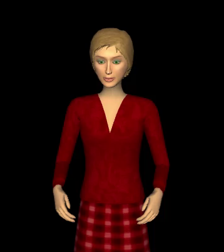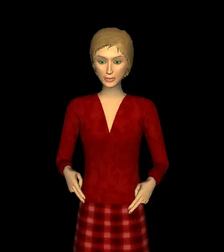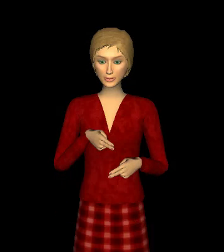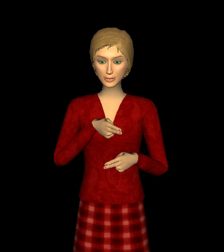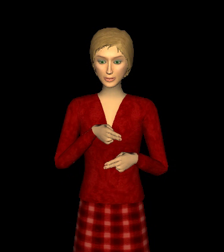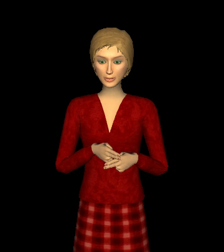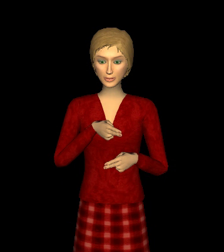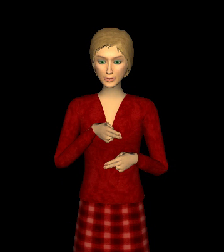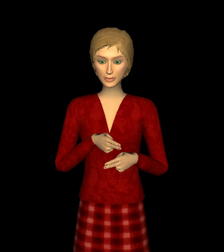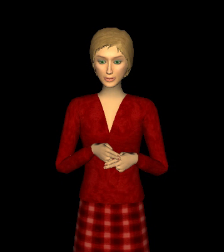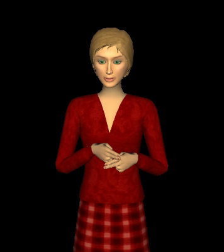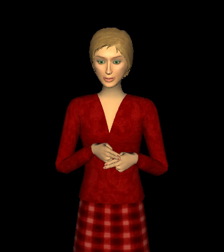لقب